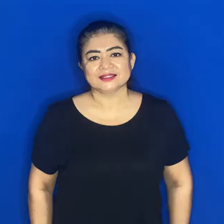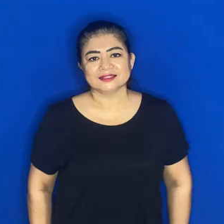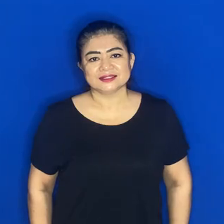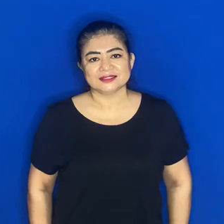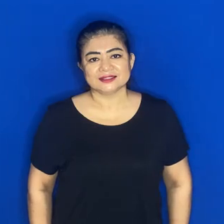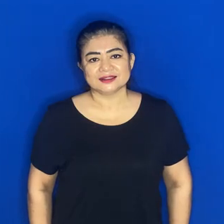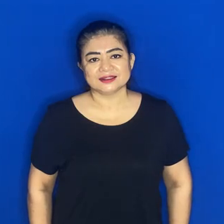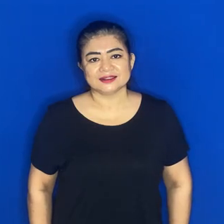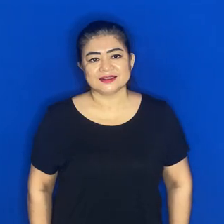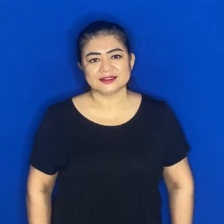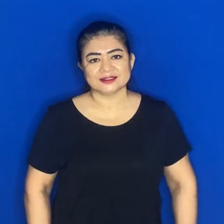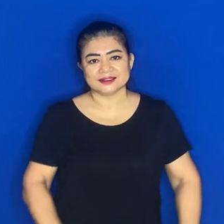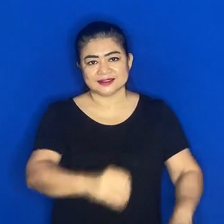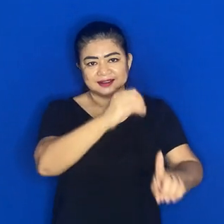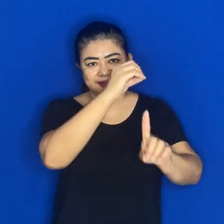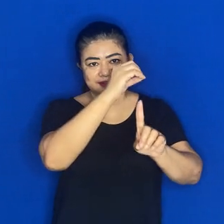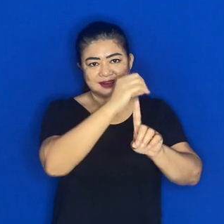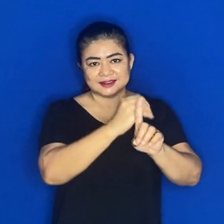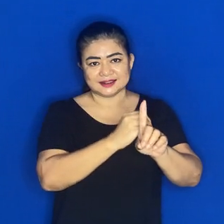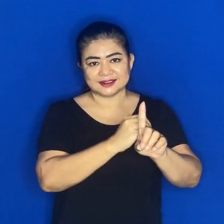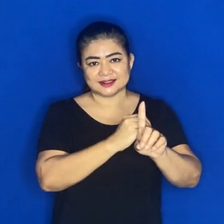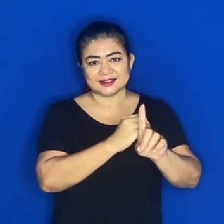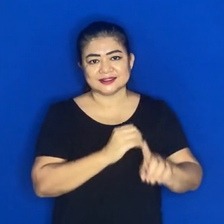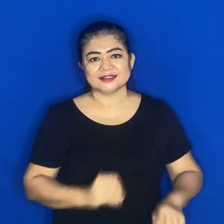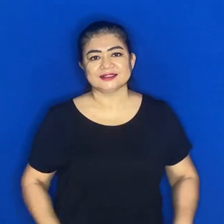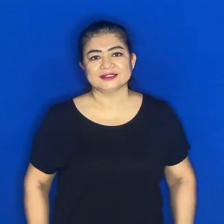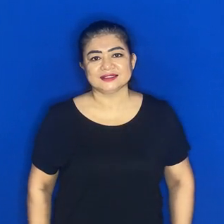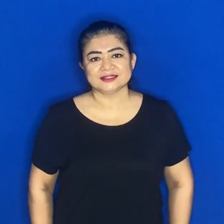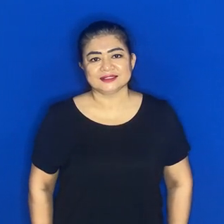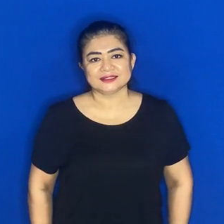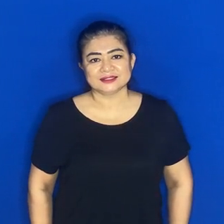october